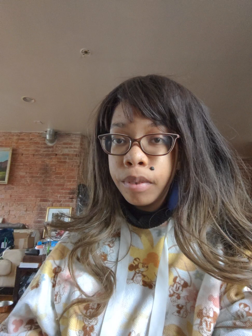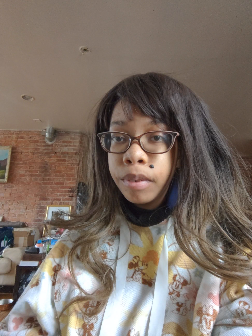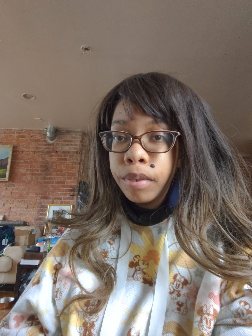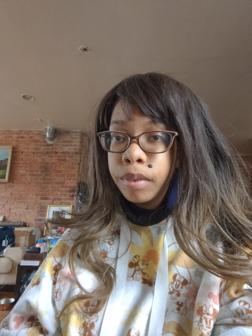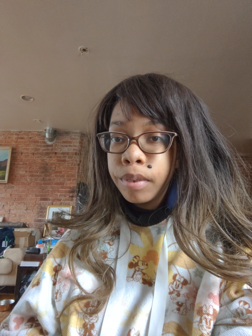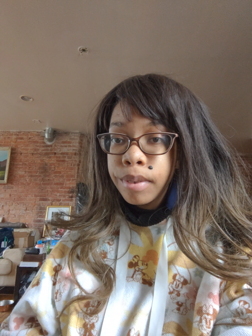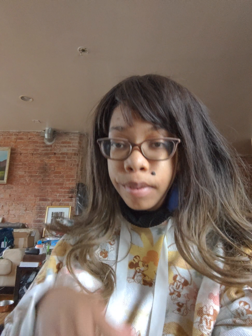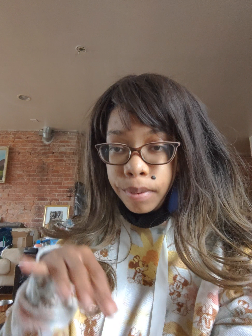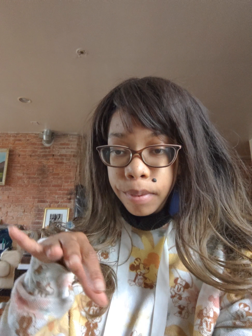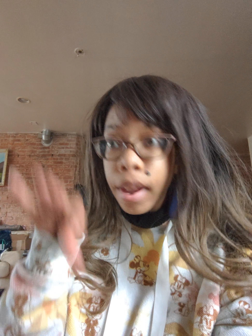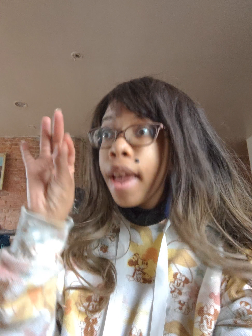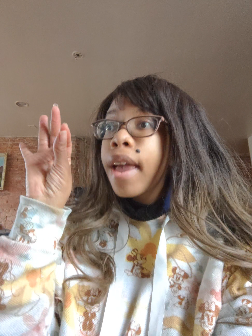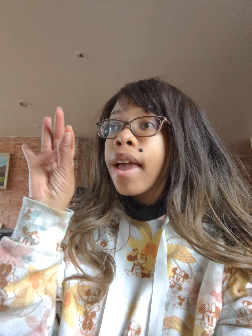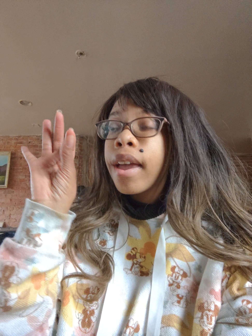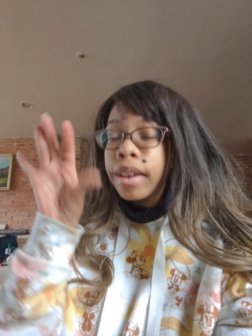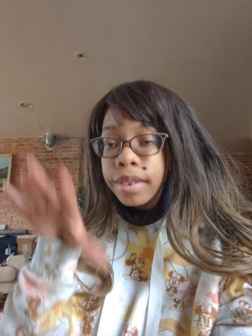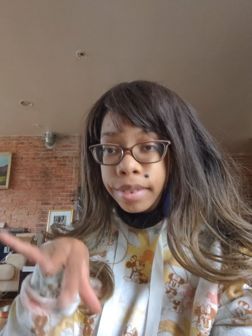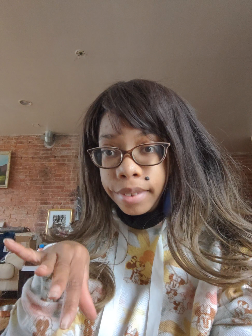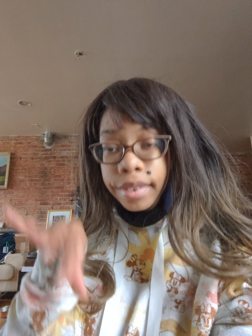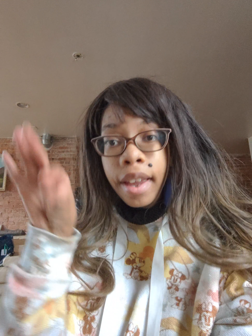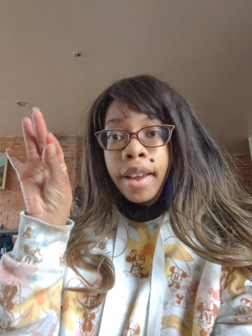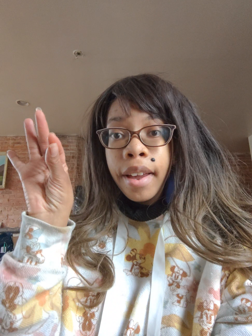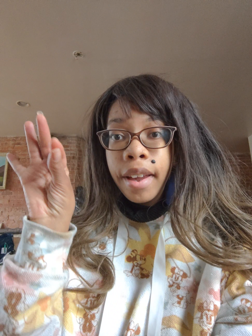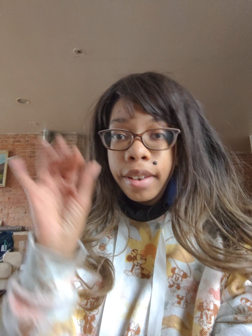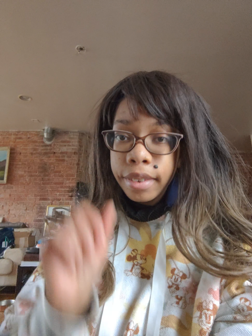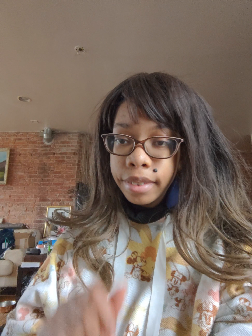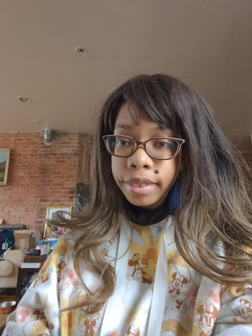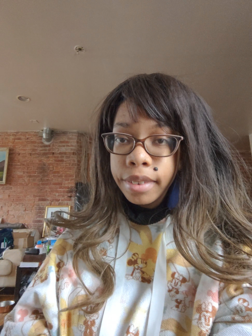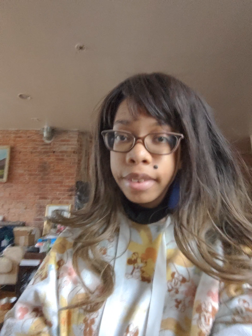find